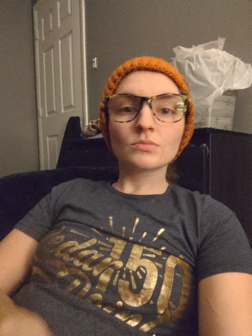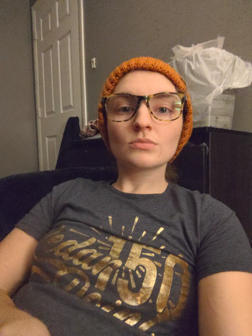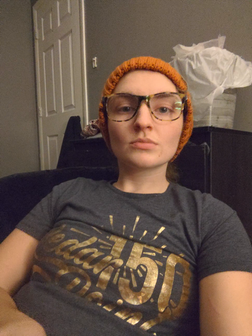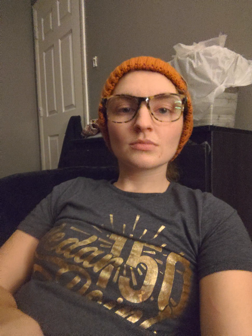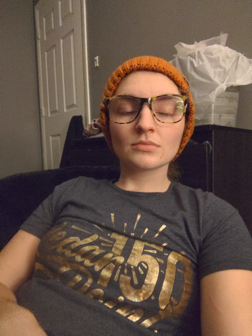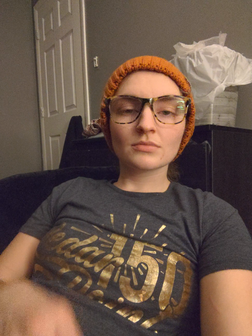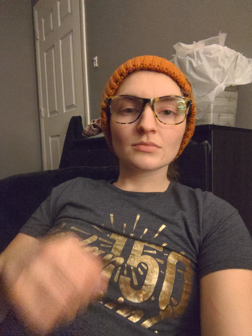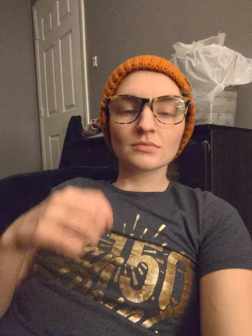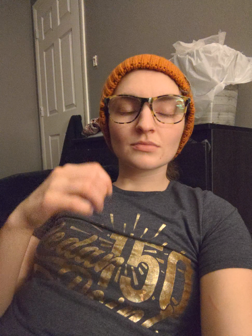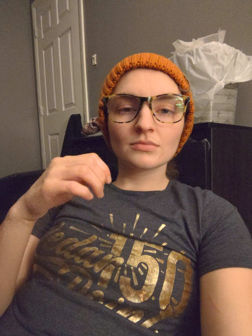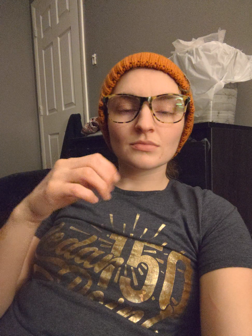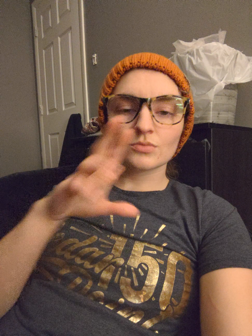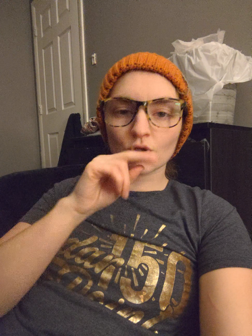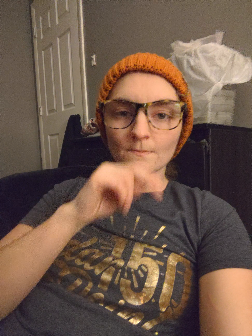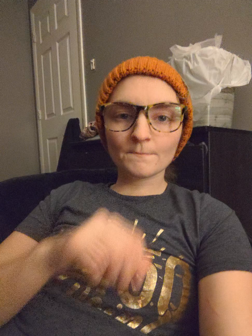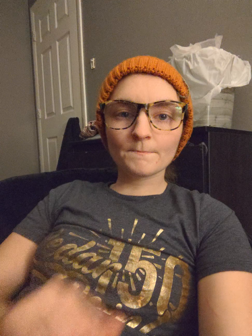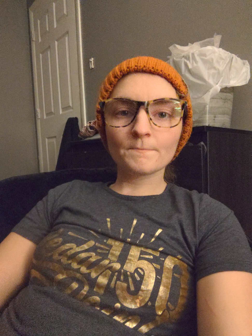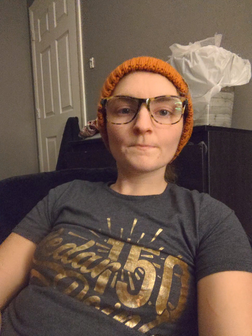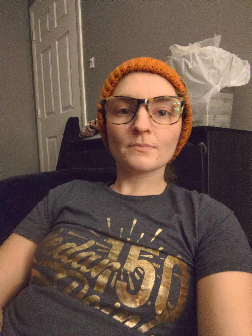goose